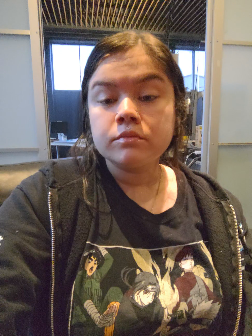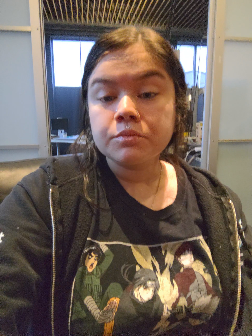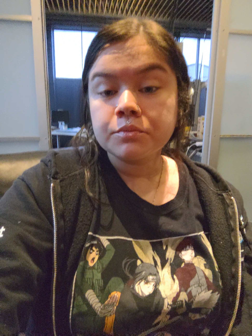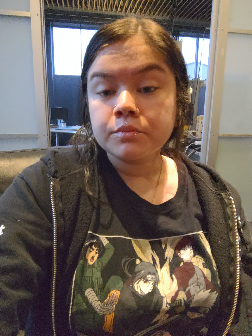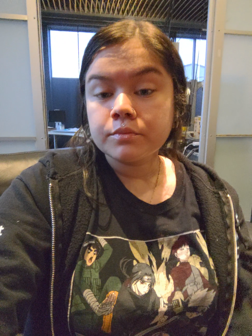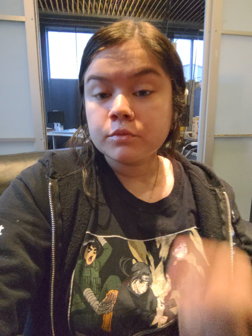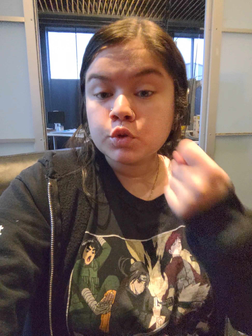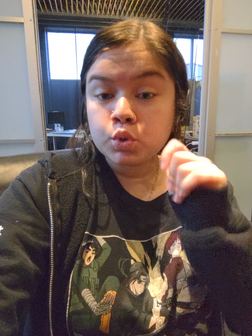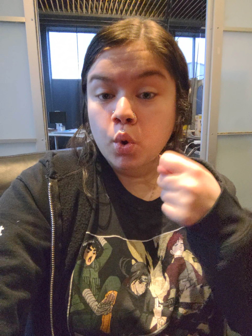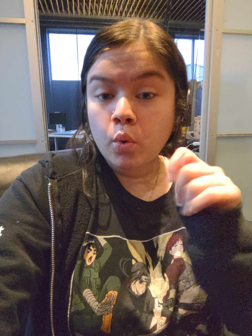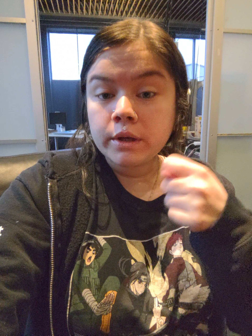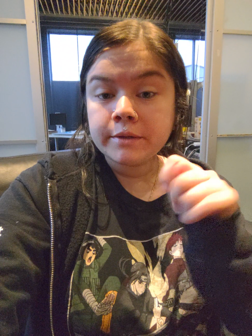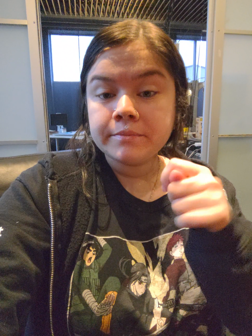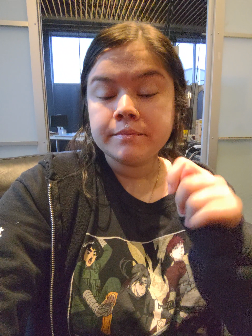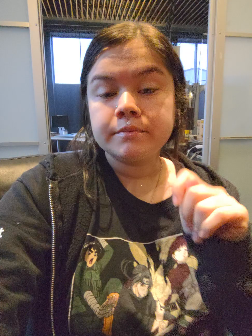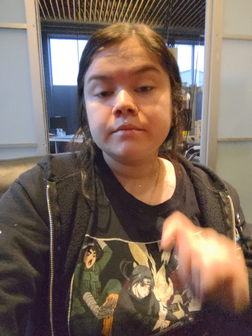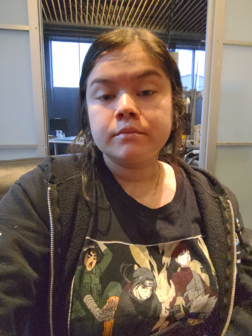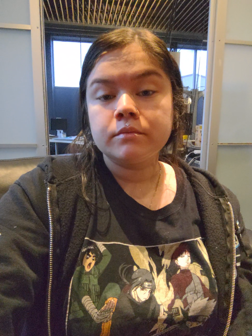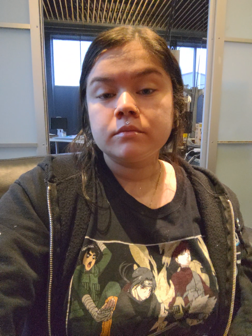toy